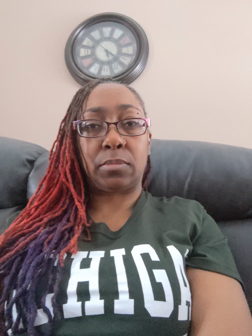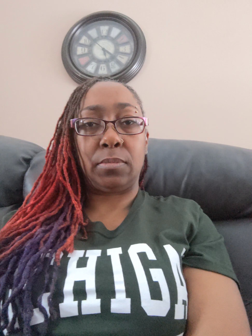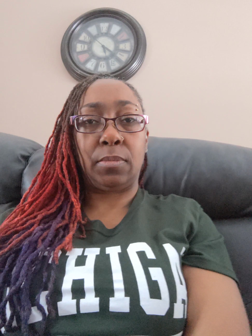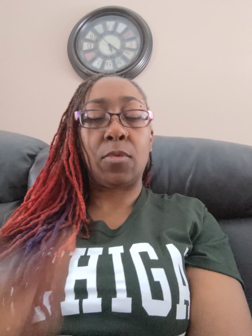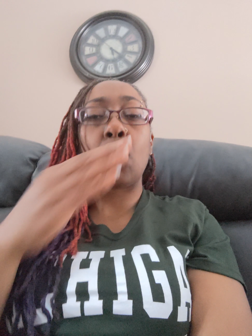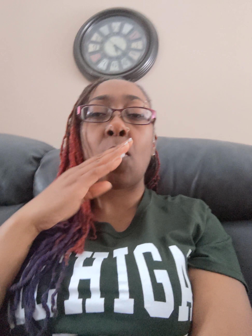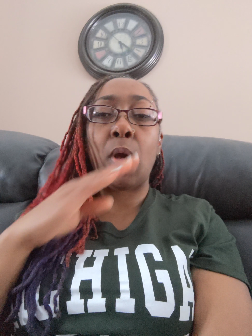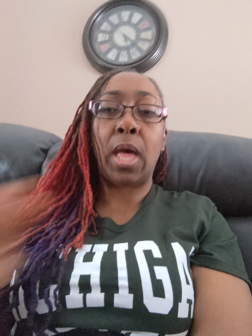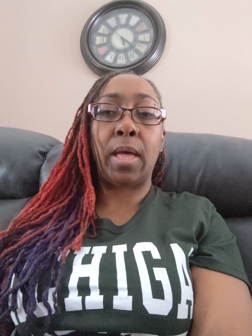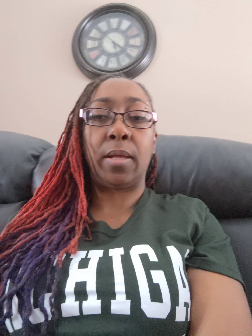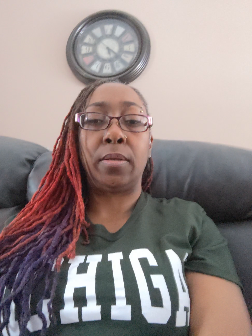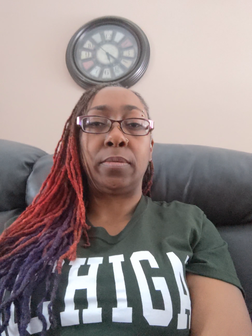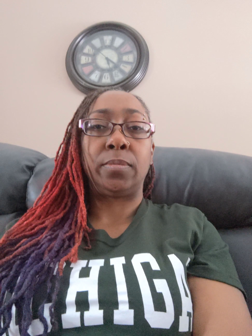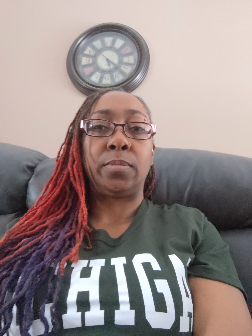quiet